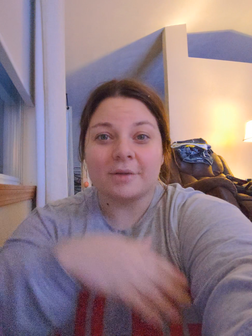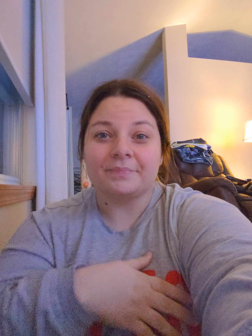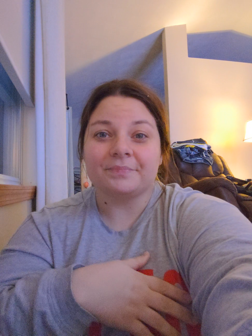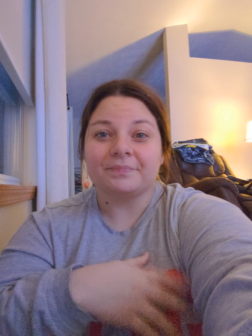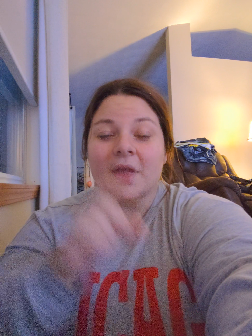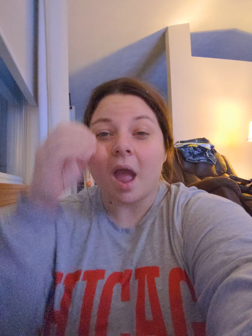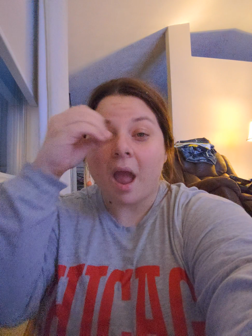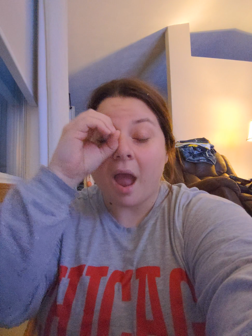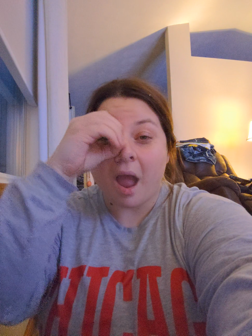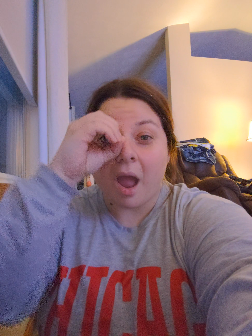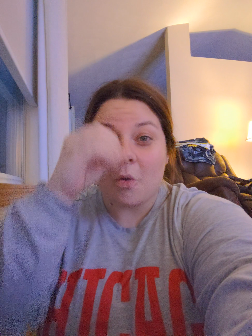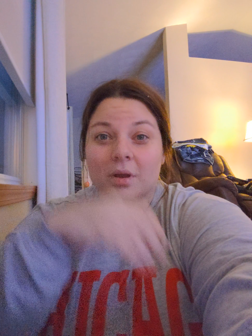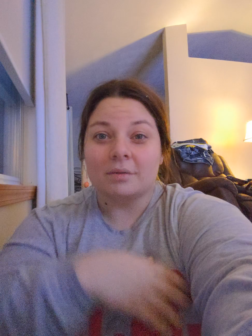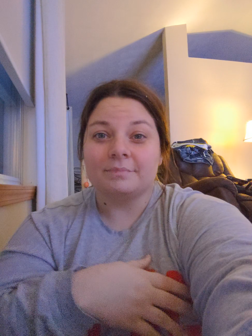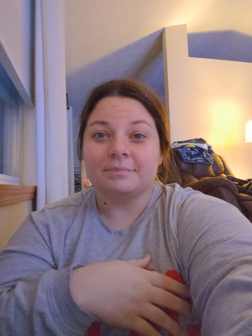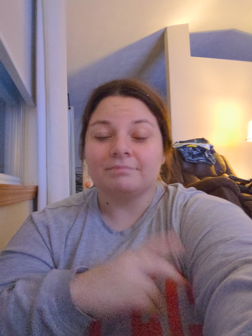owl